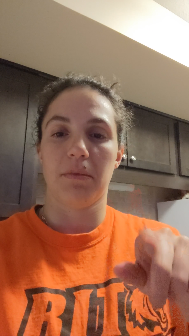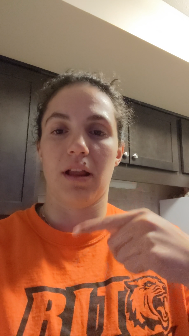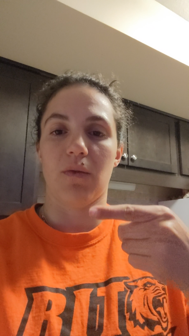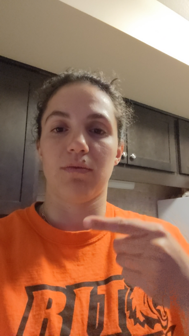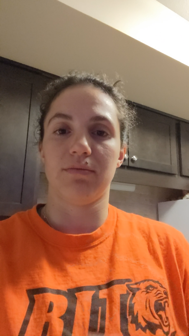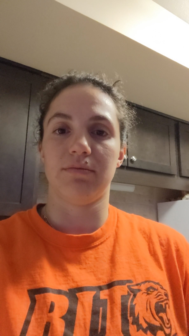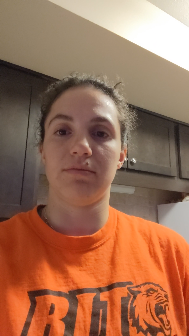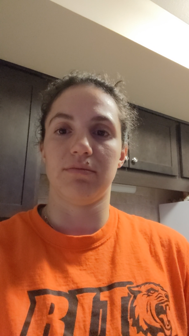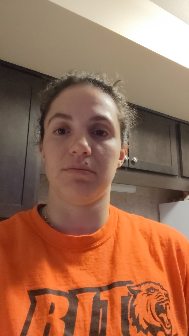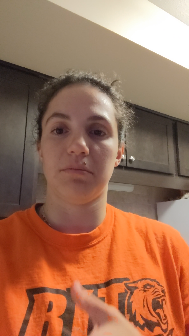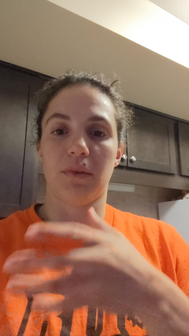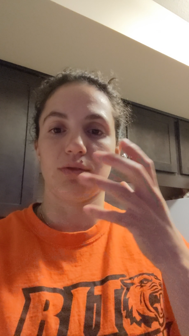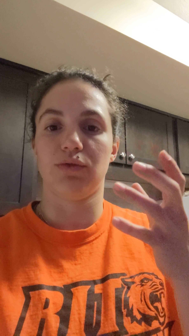much